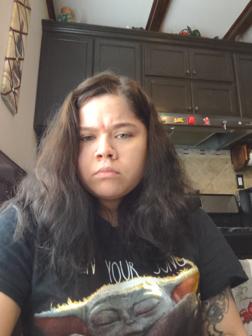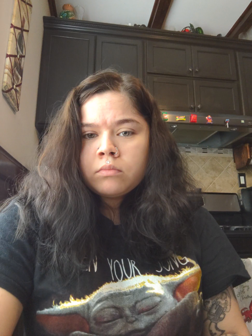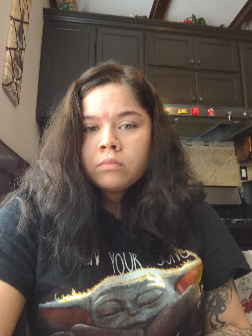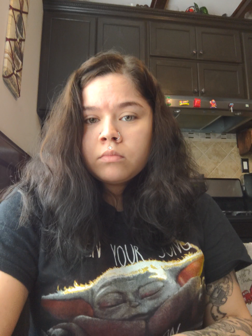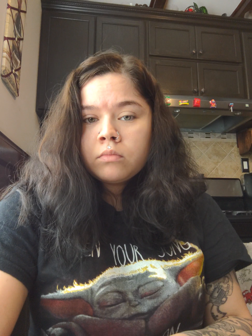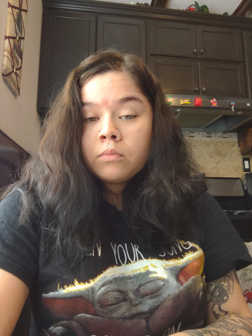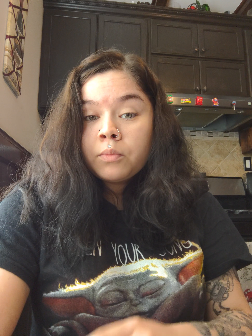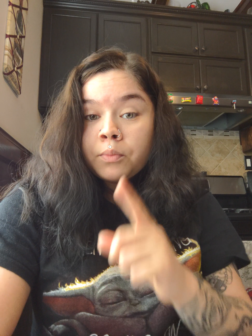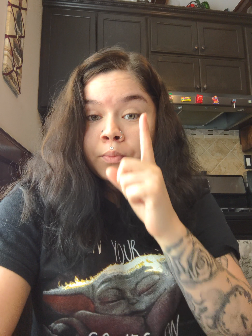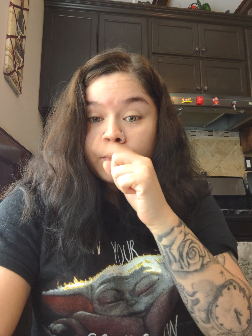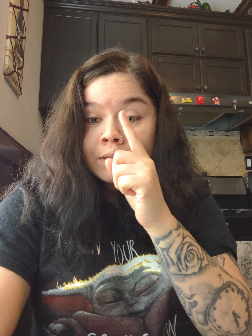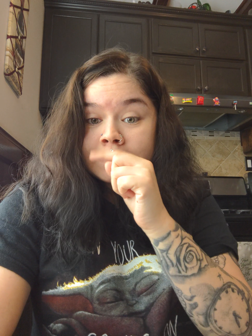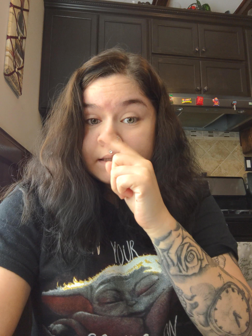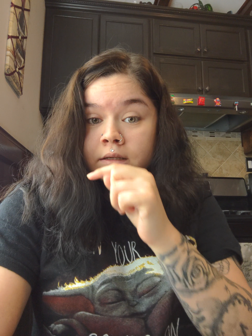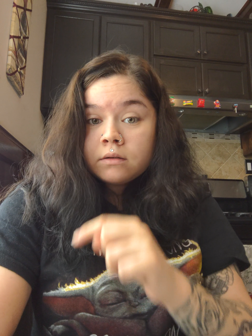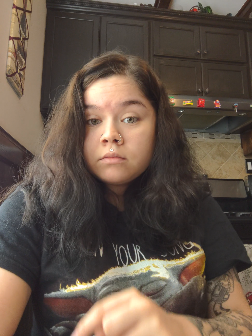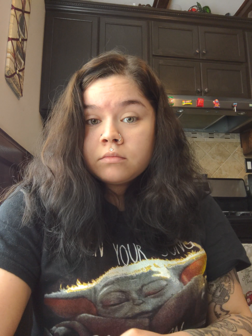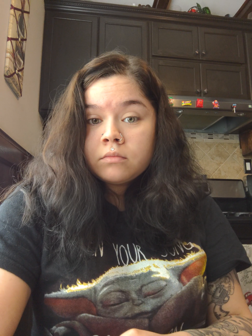pretend